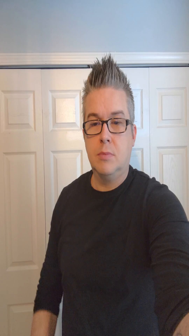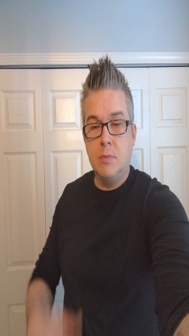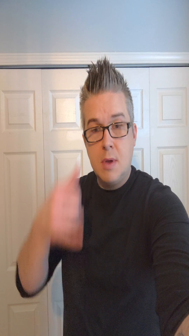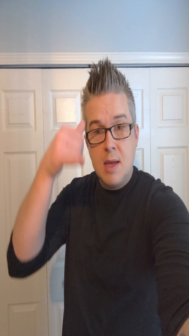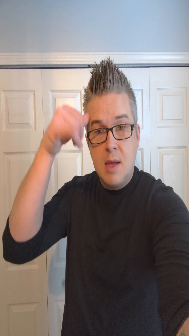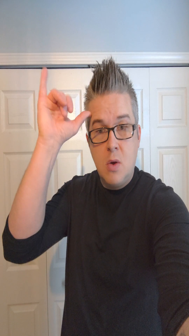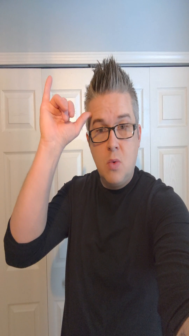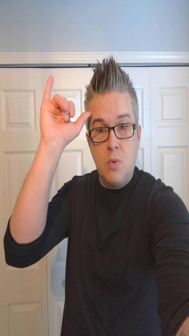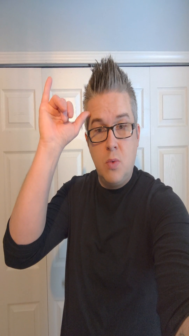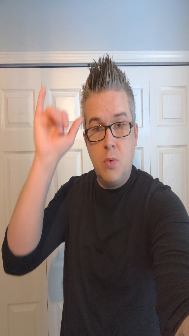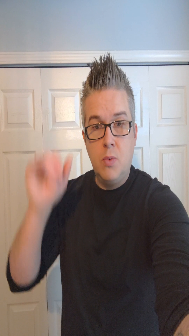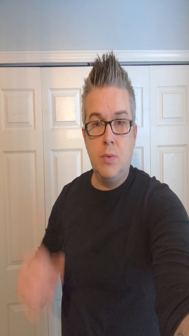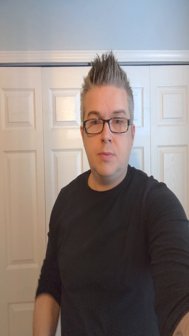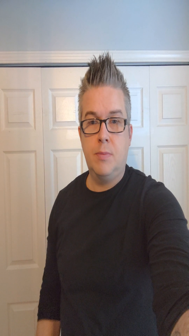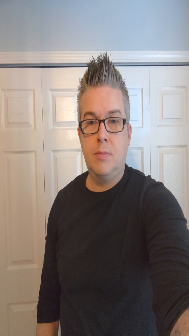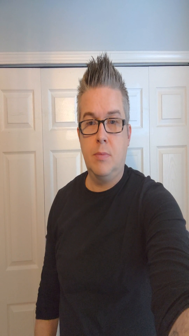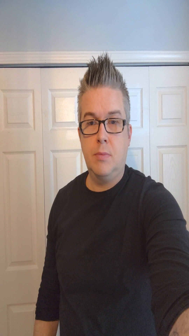cow